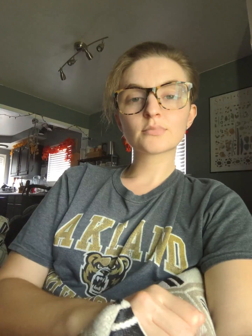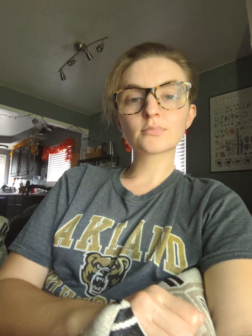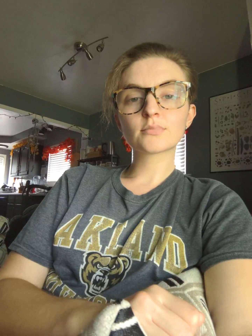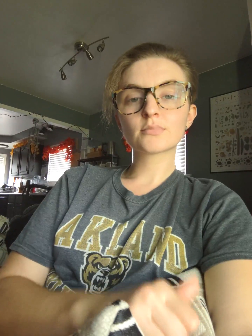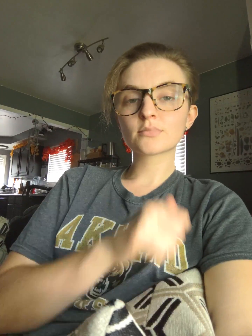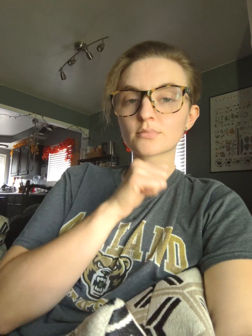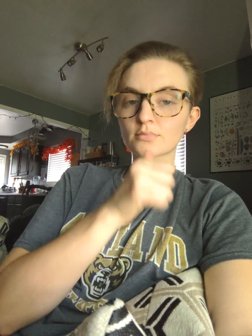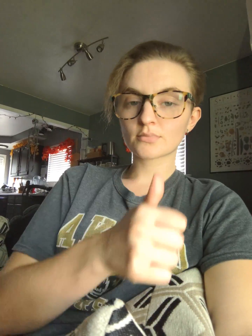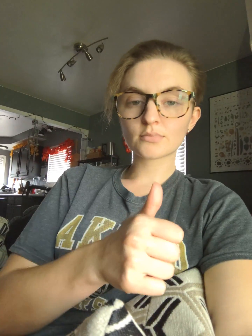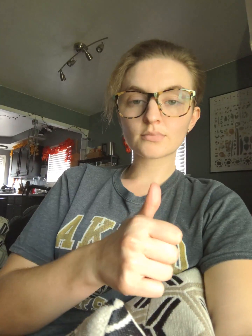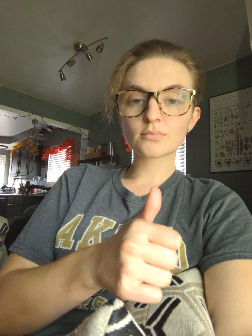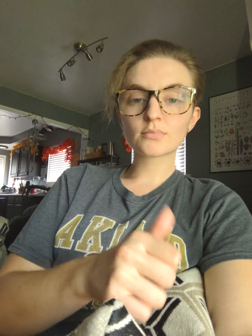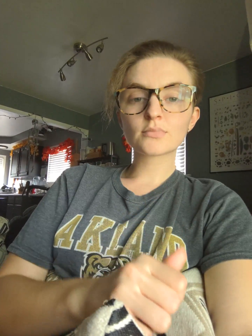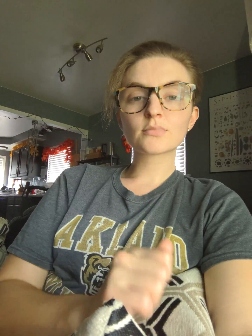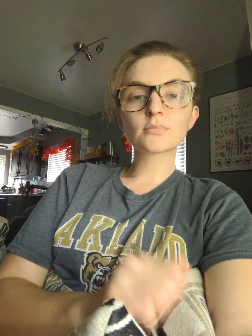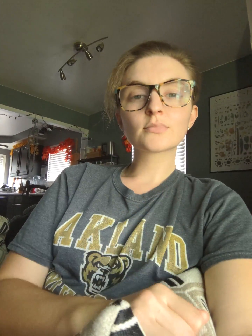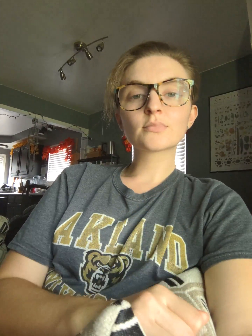don't